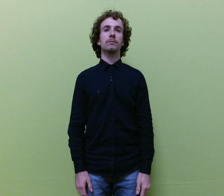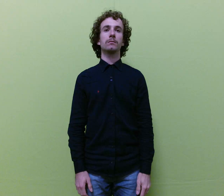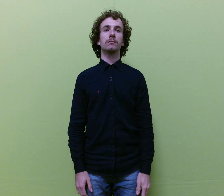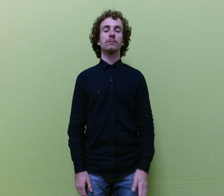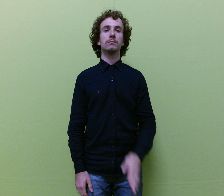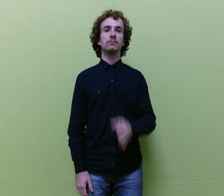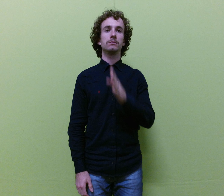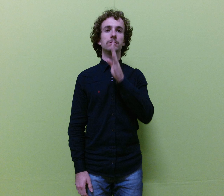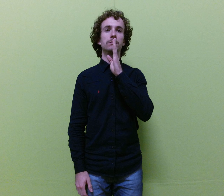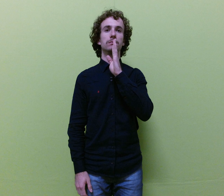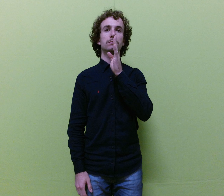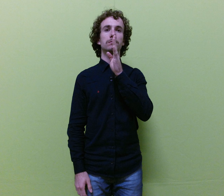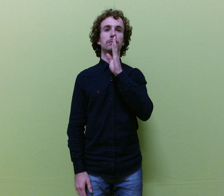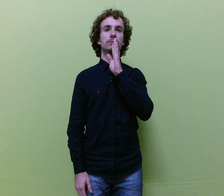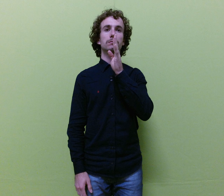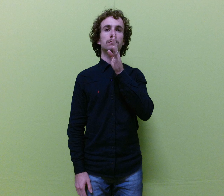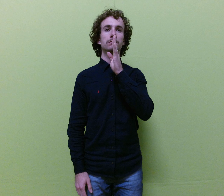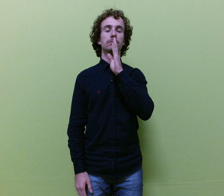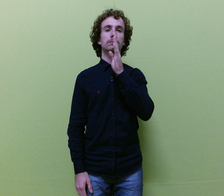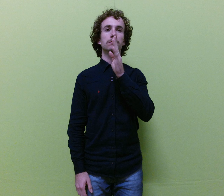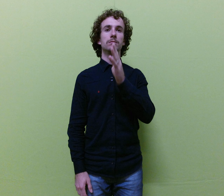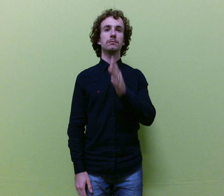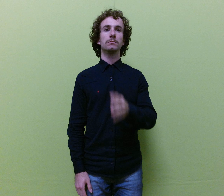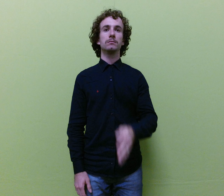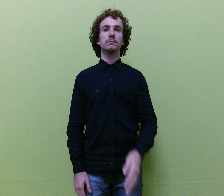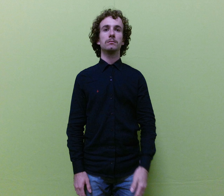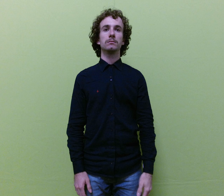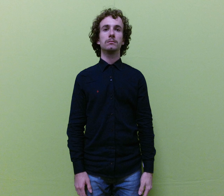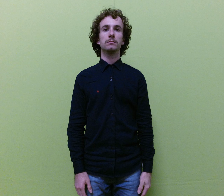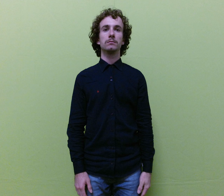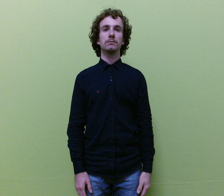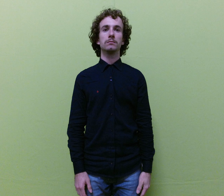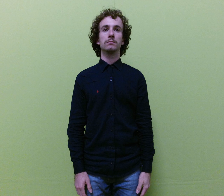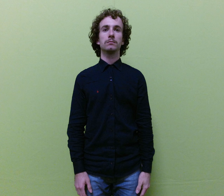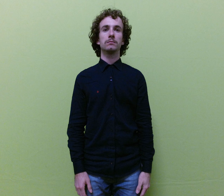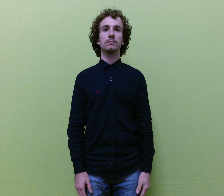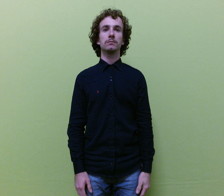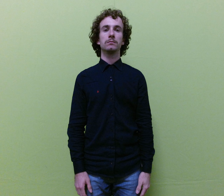conhecer